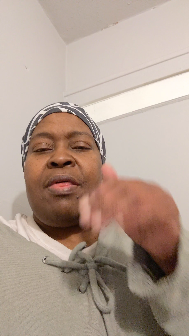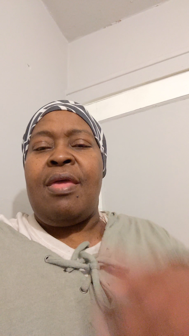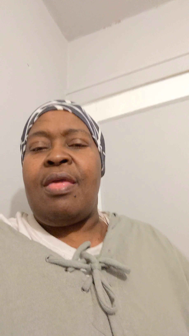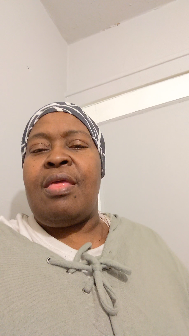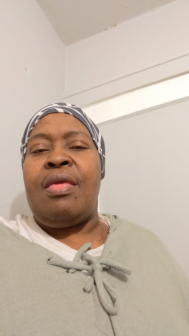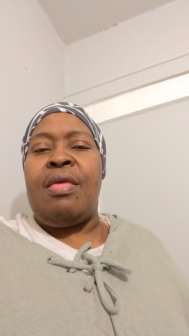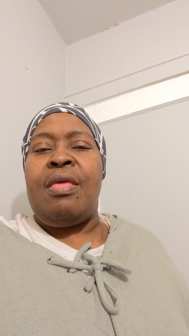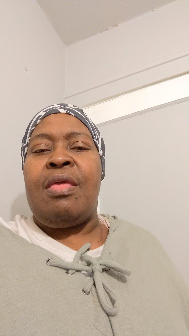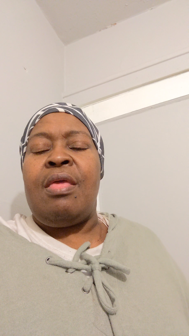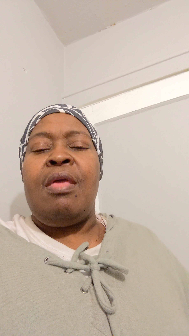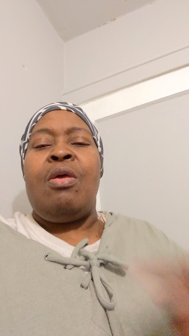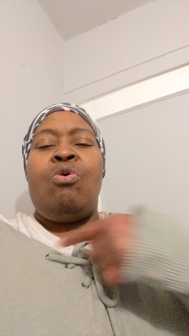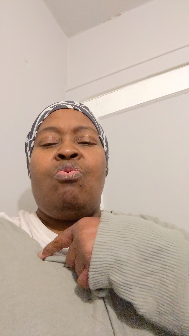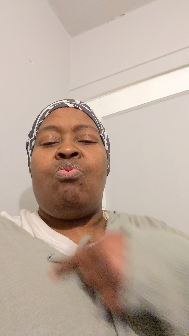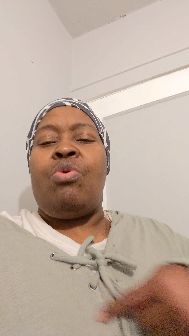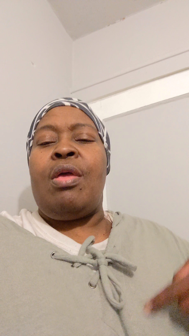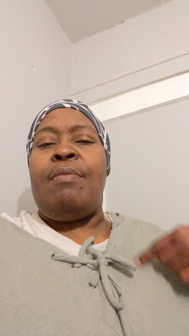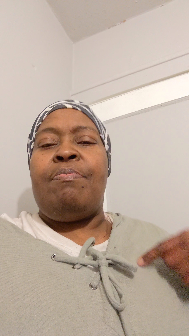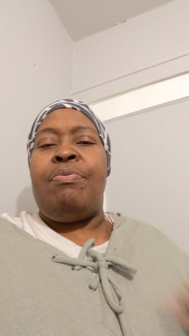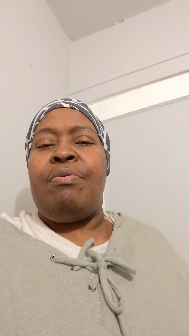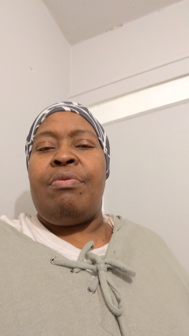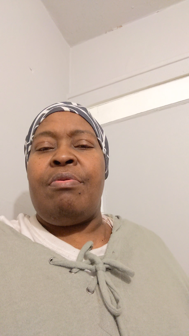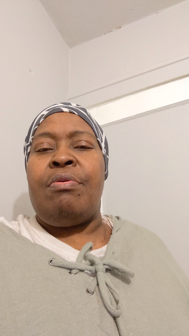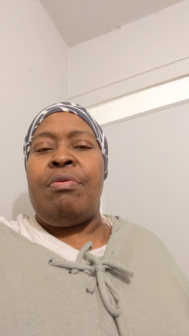bib